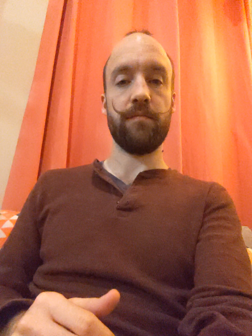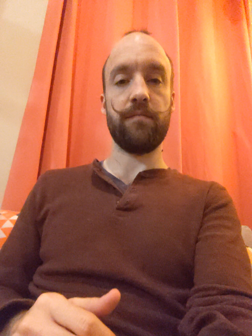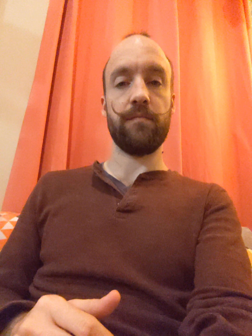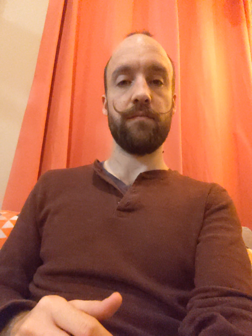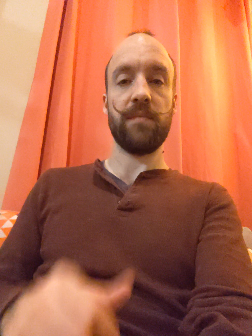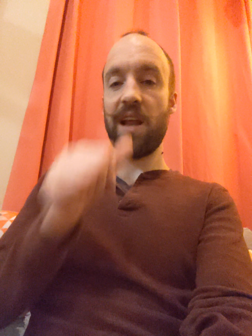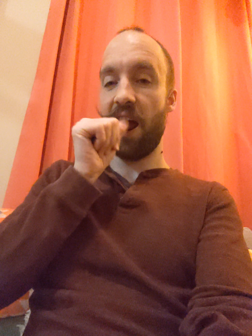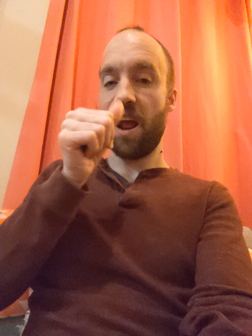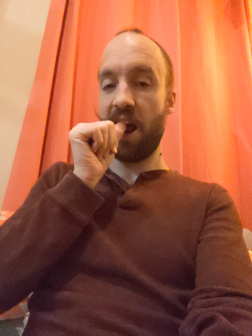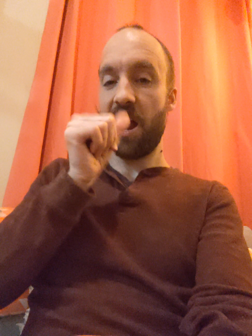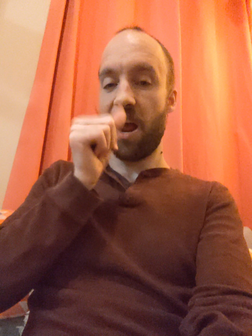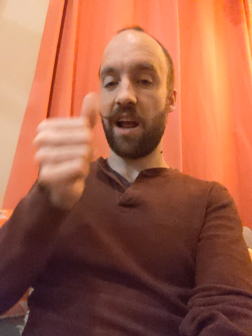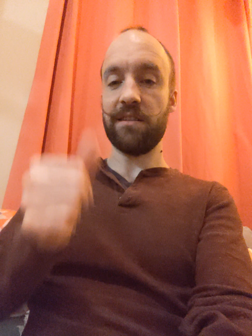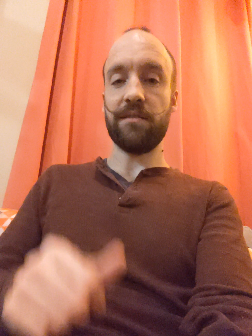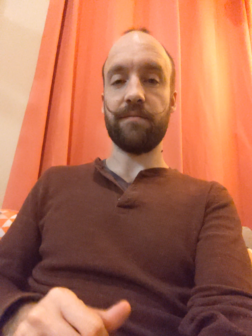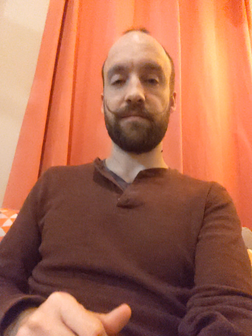nuts